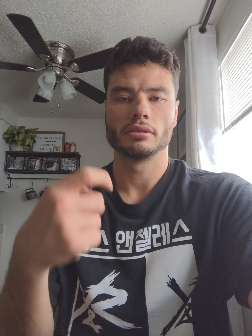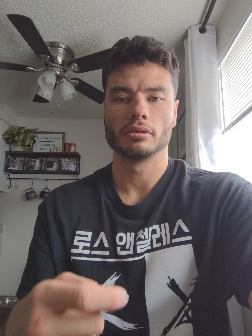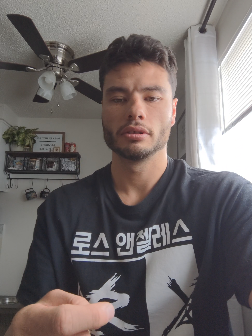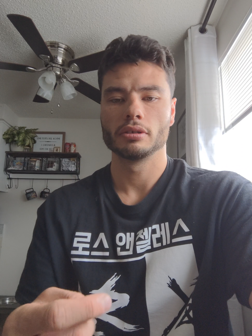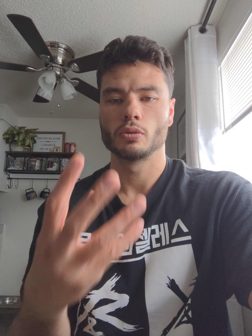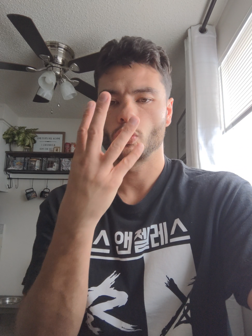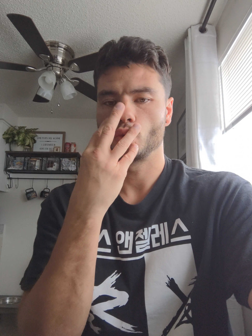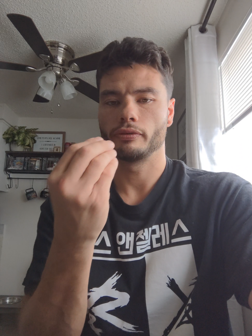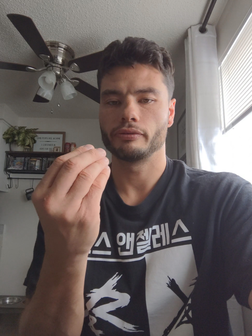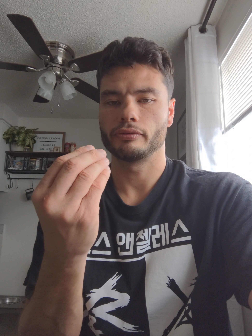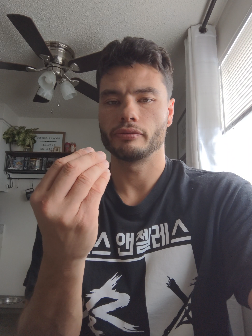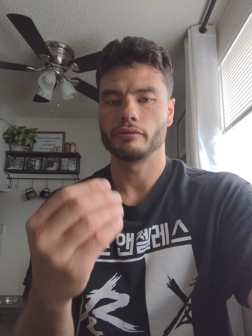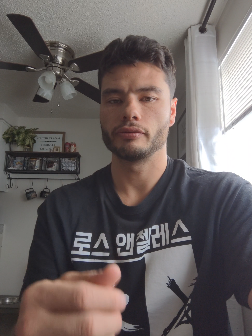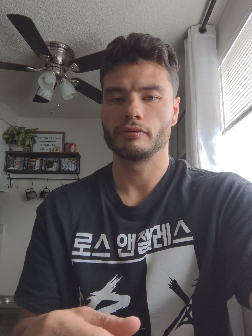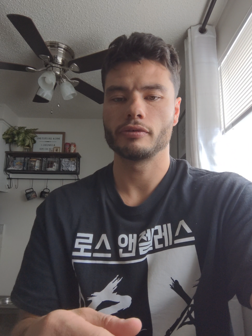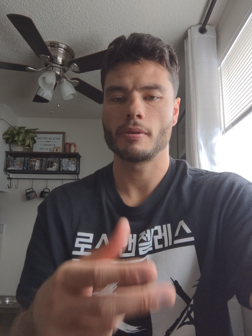wolf